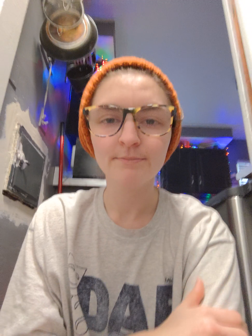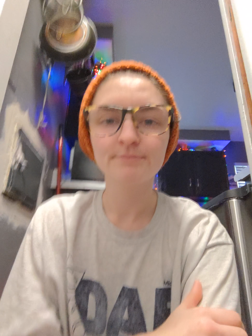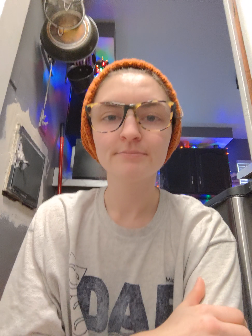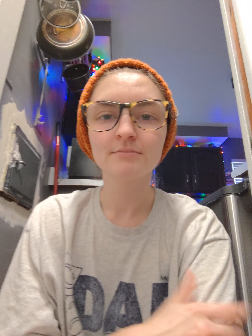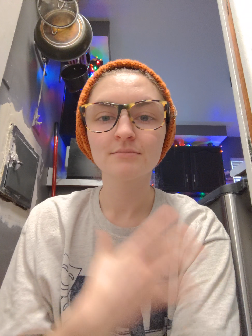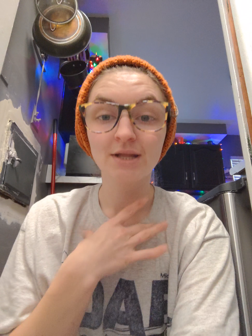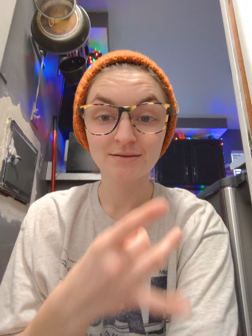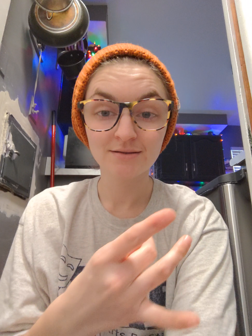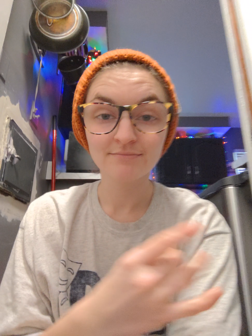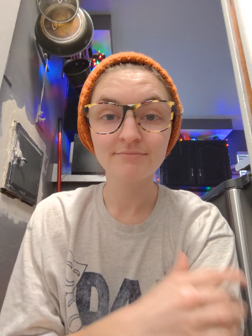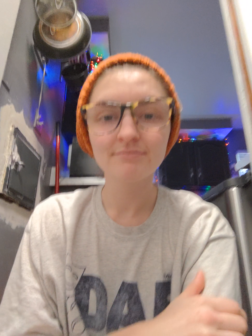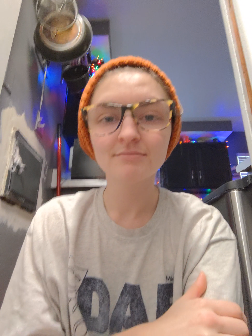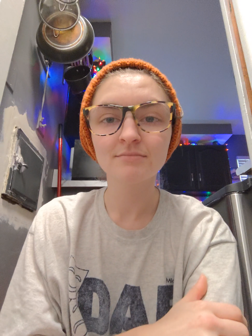like